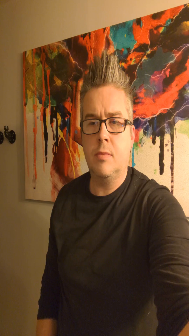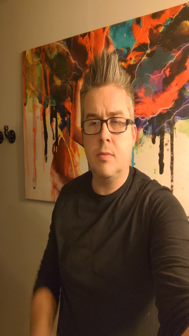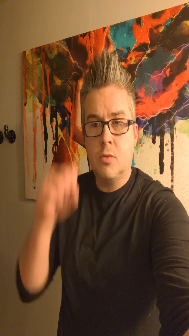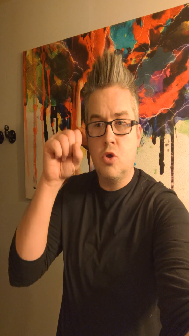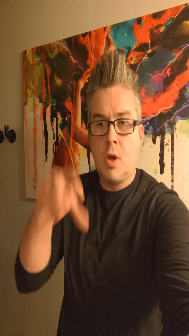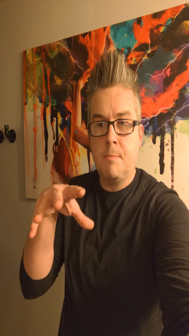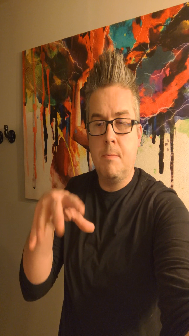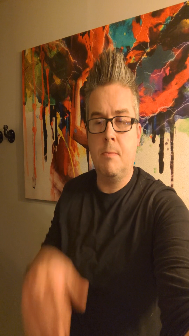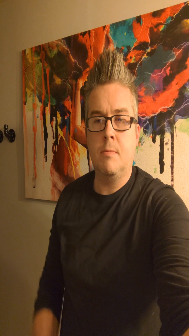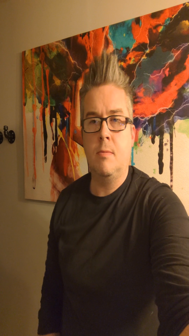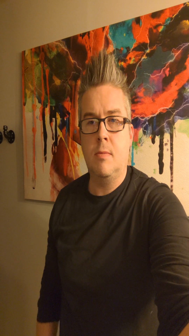drop